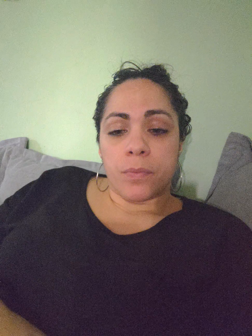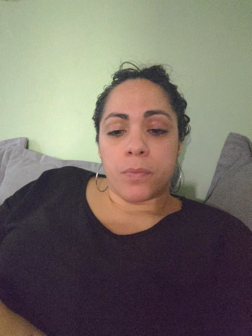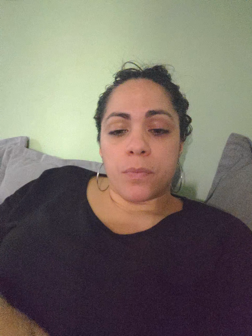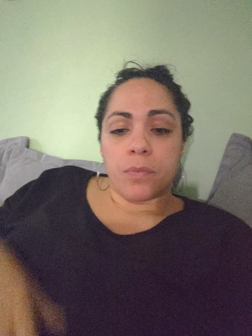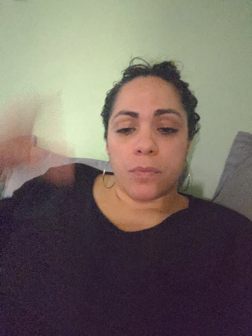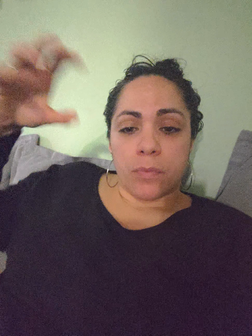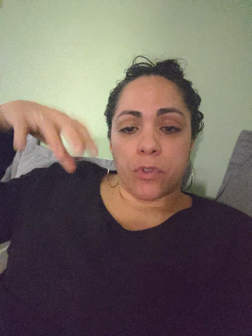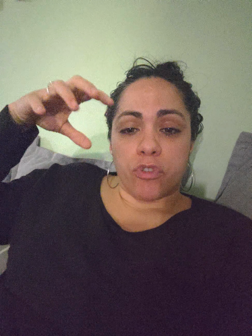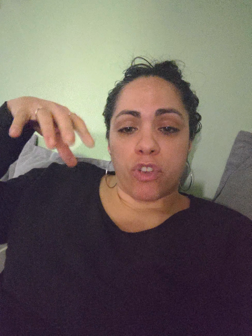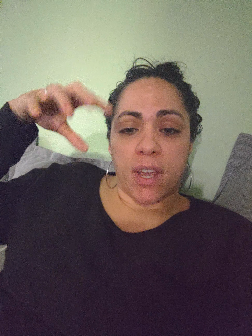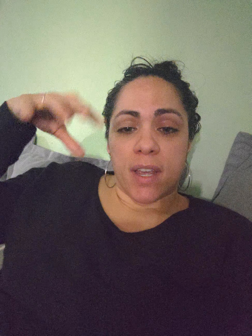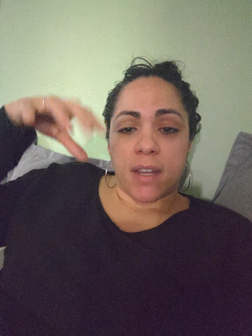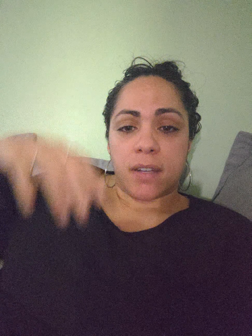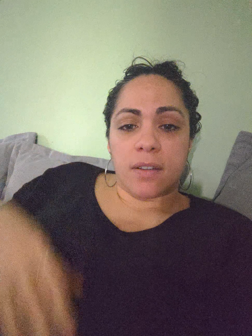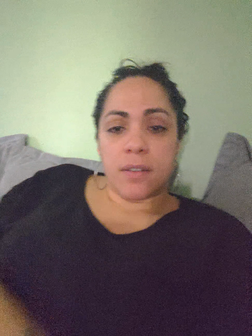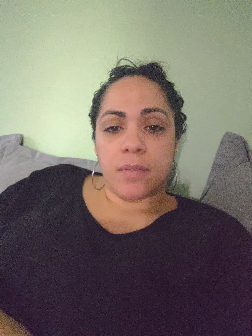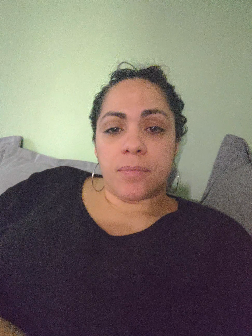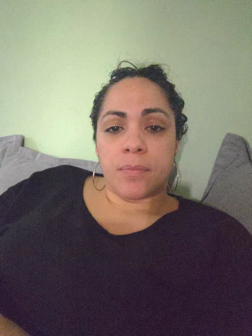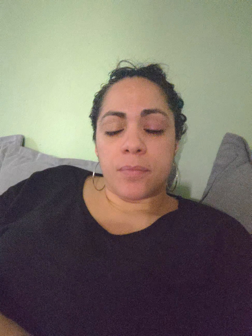rain